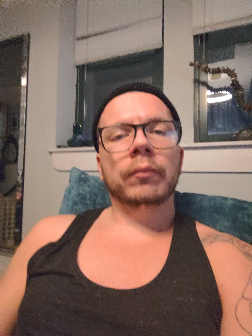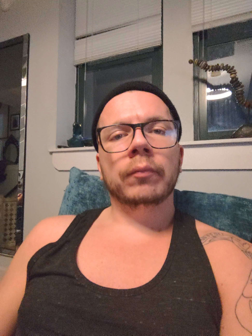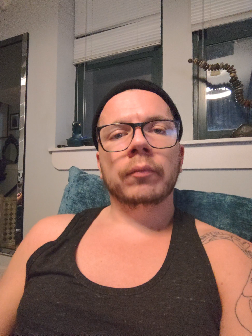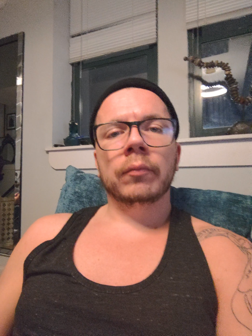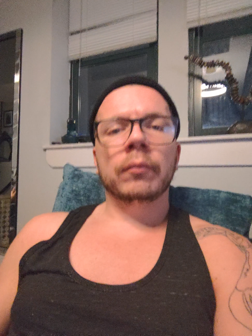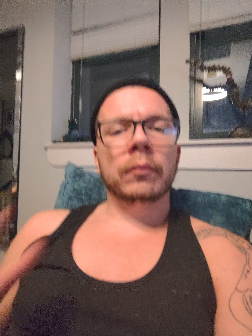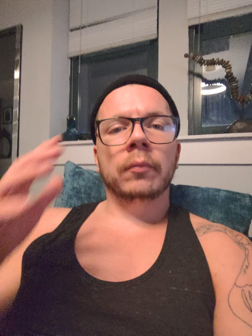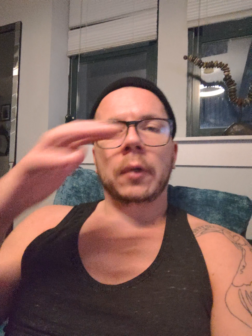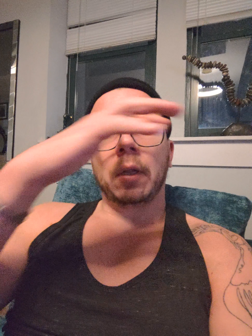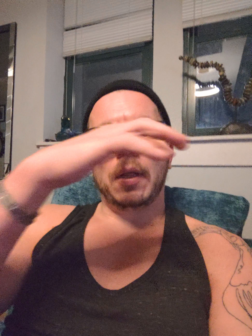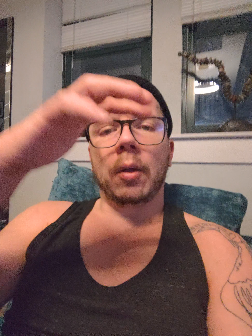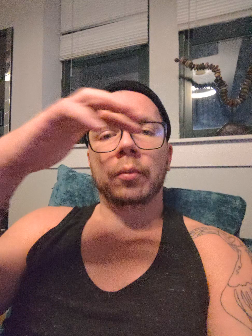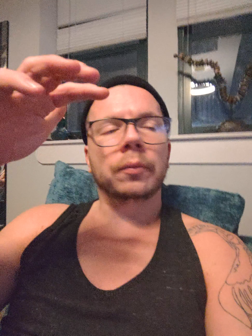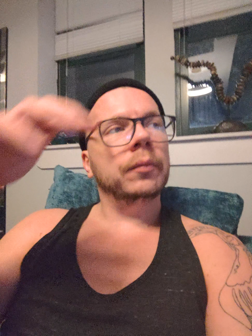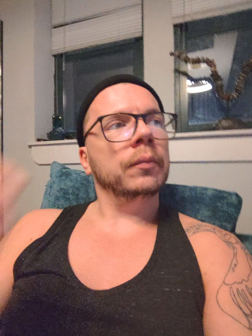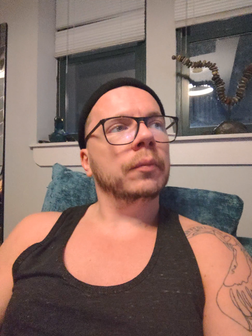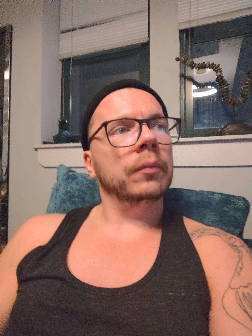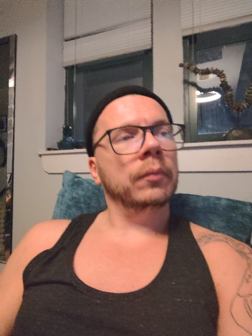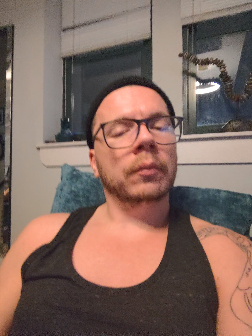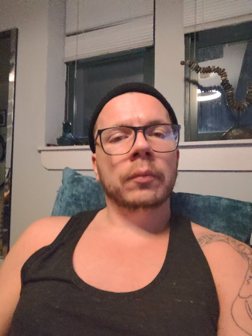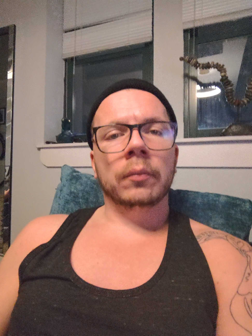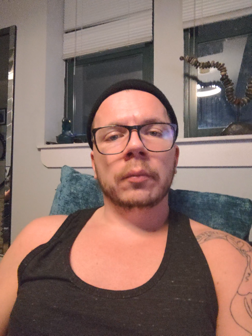cloud